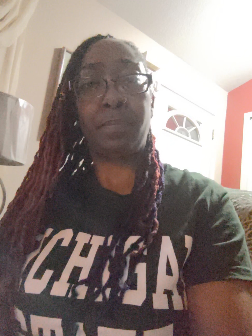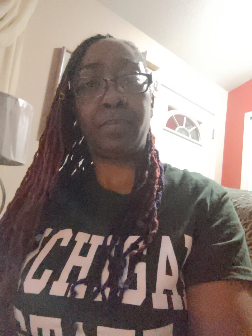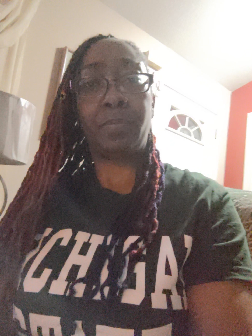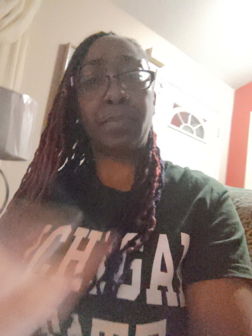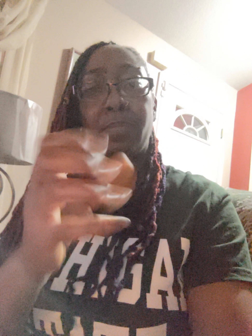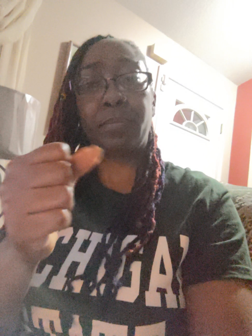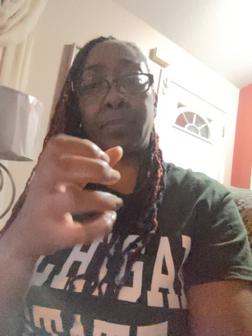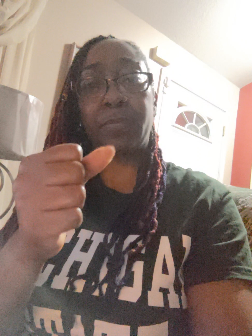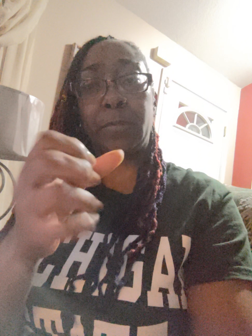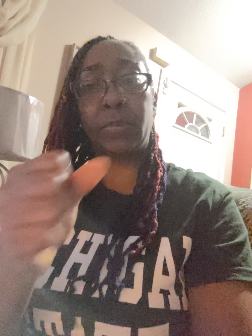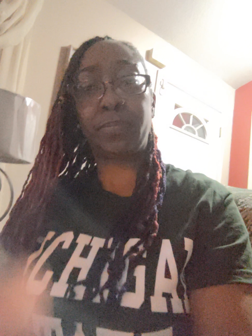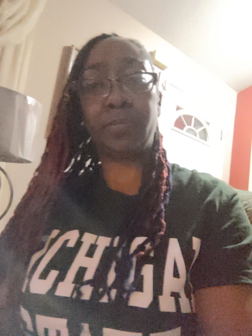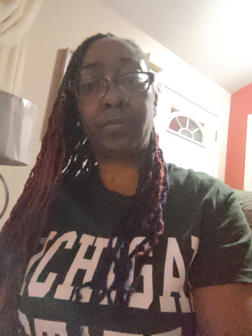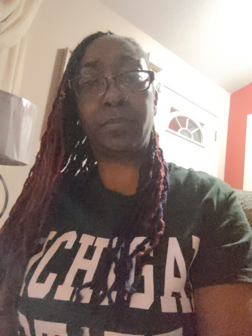milk